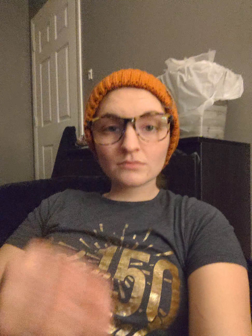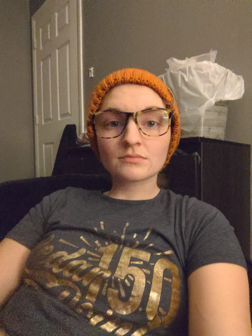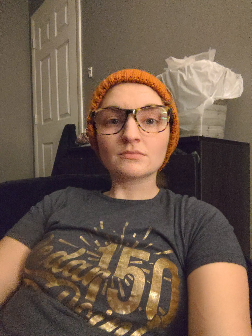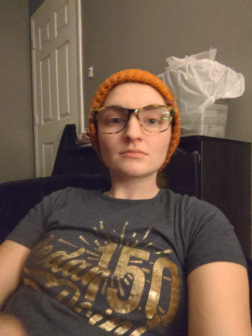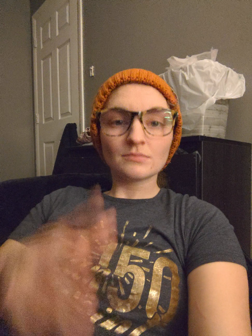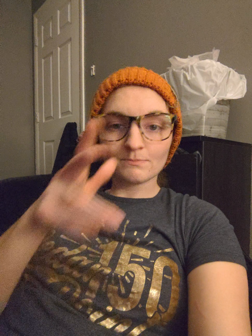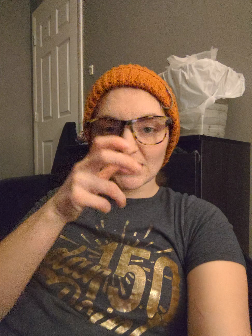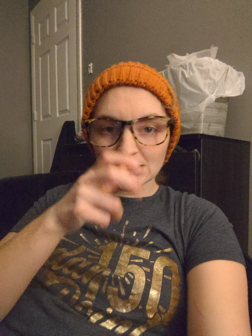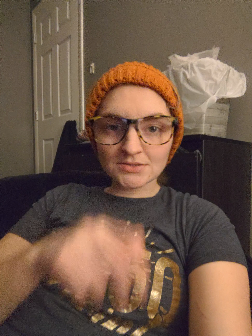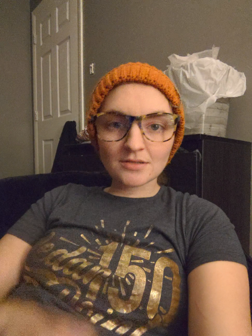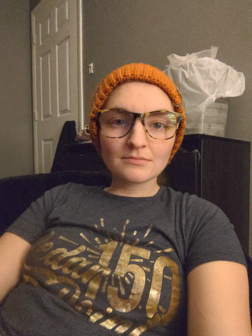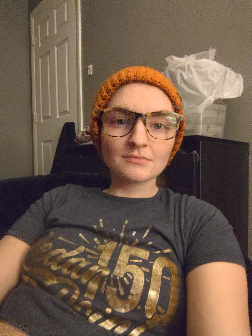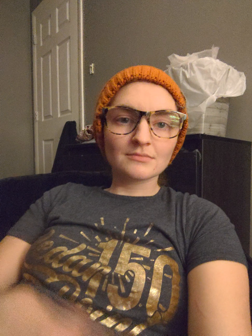bug